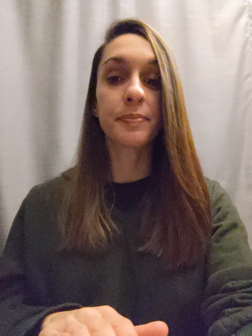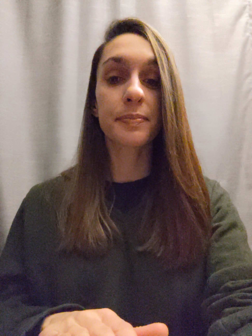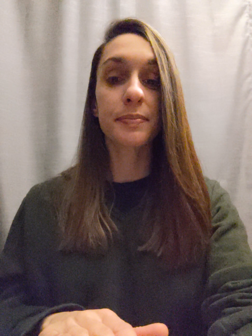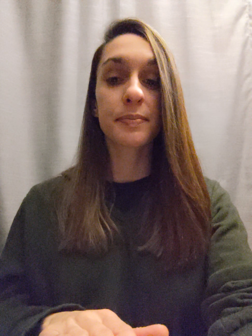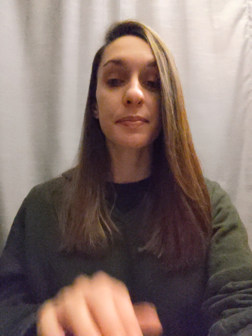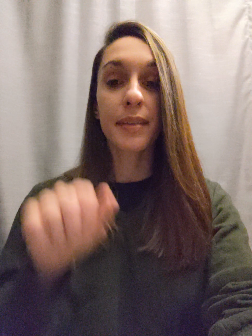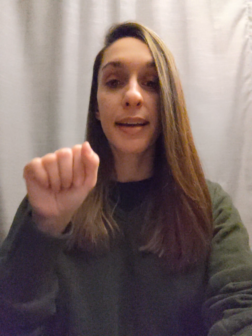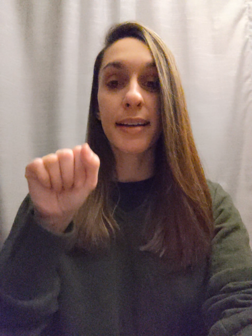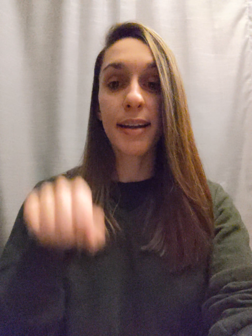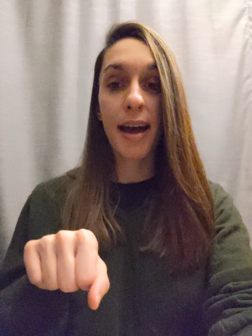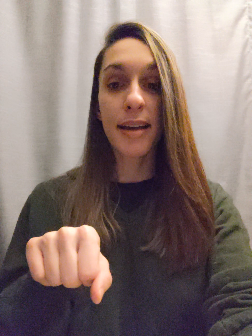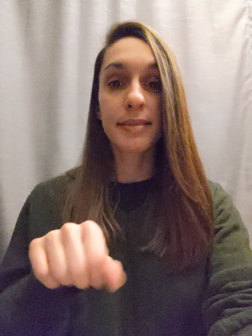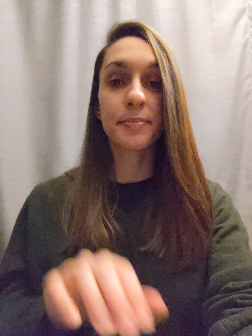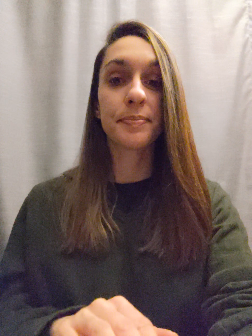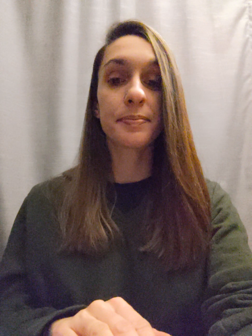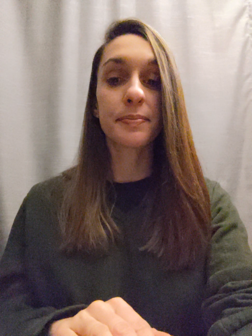can